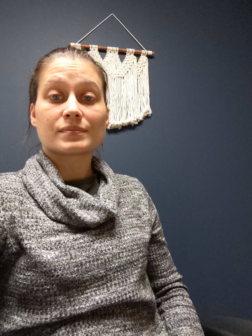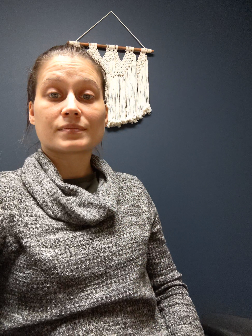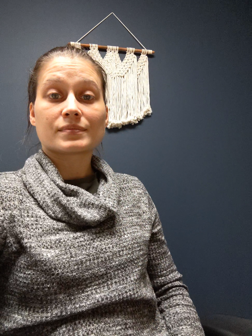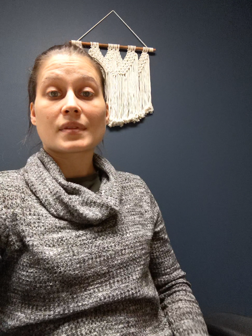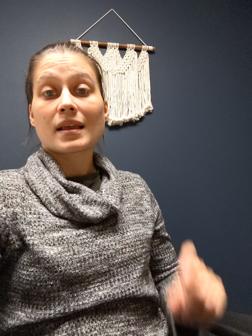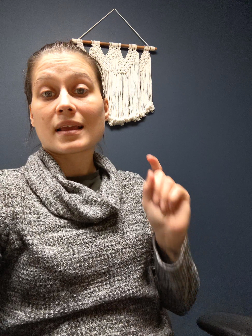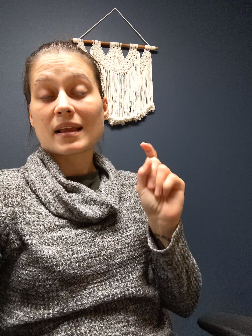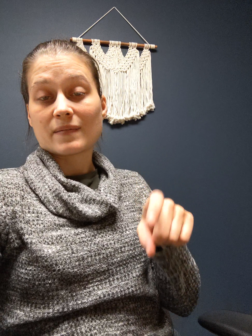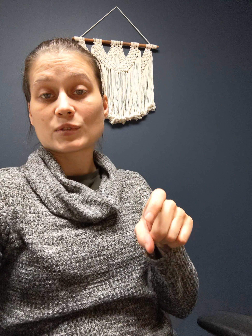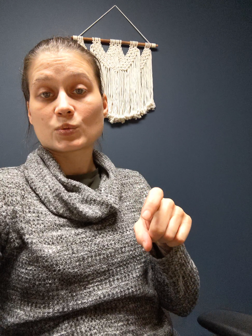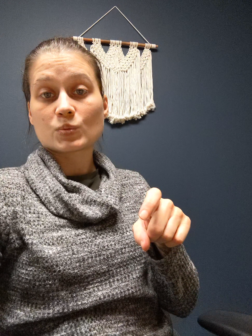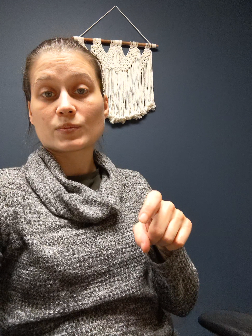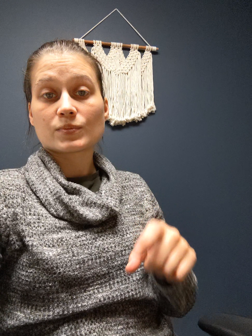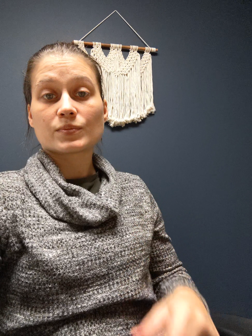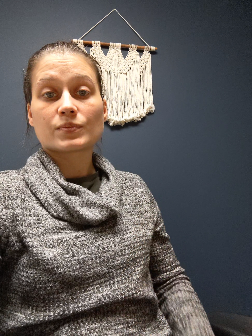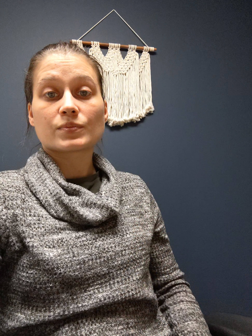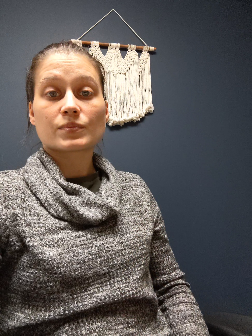have to